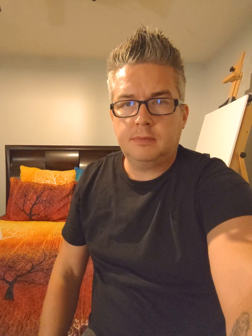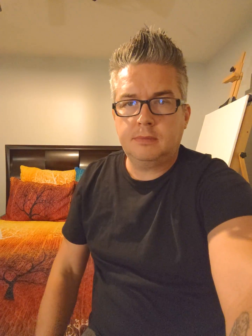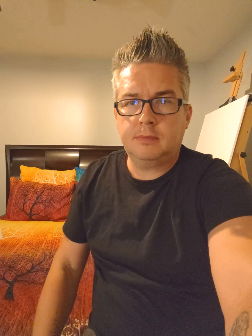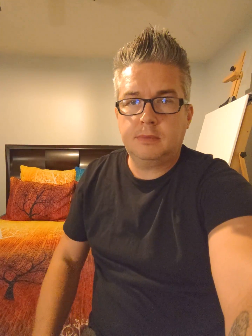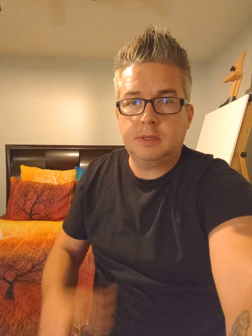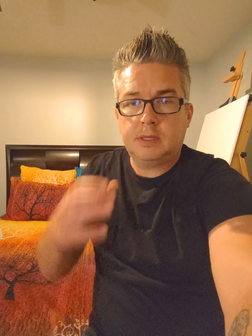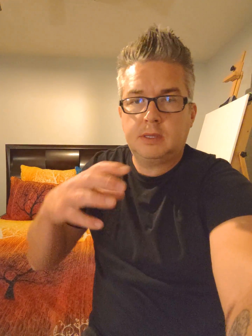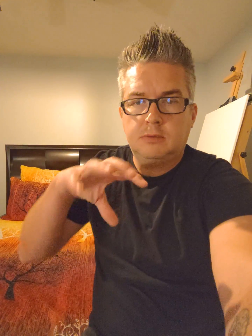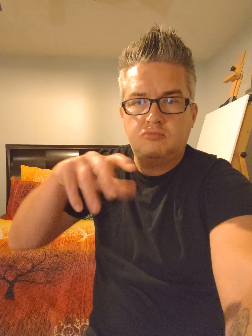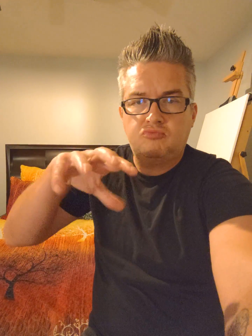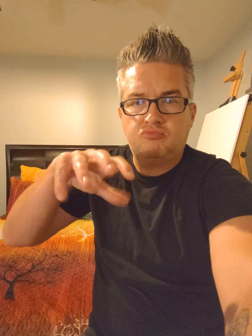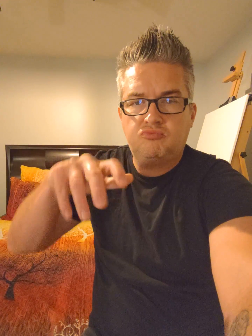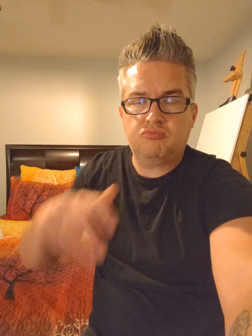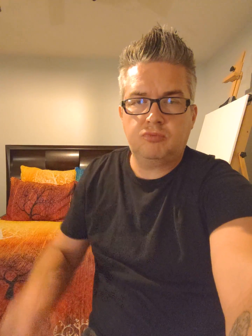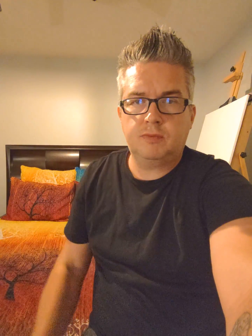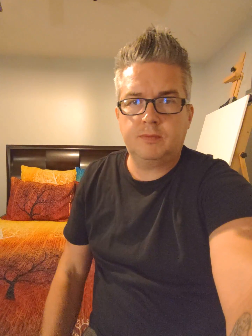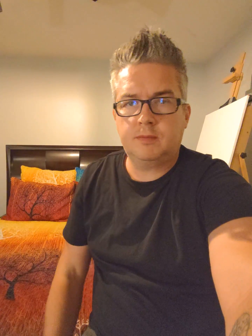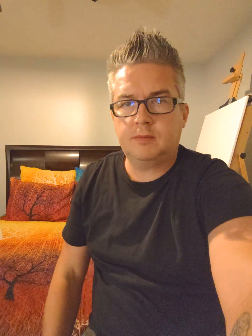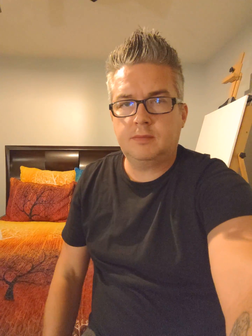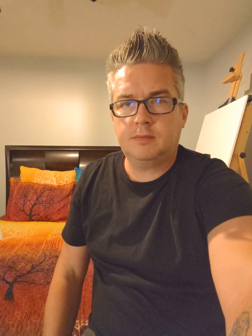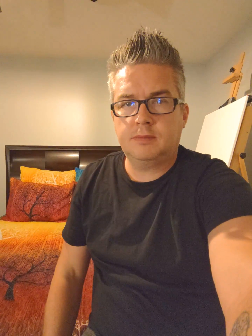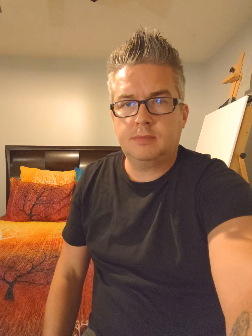jar